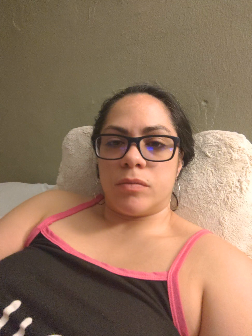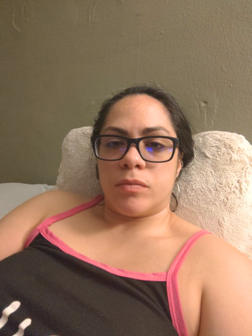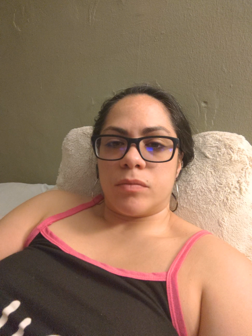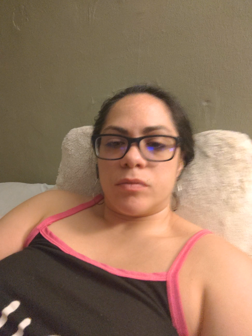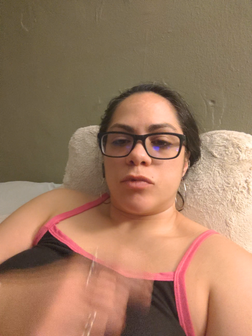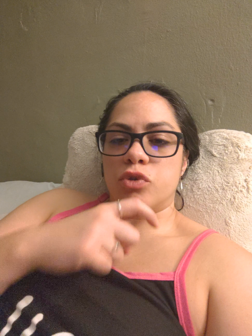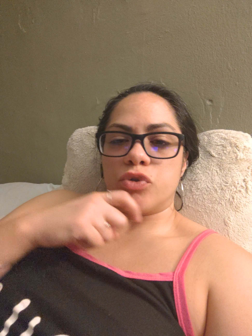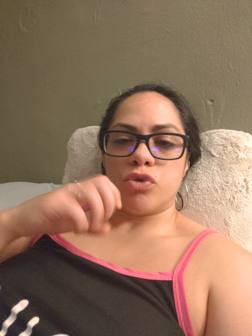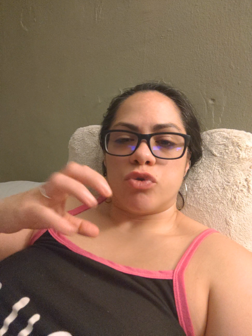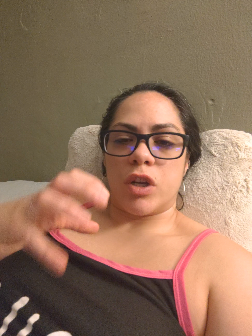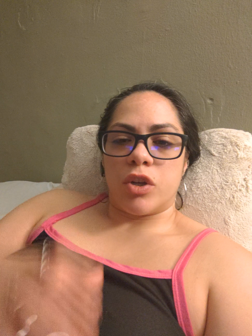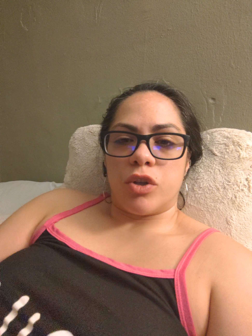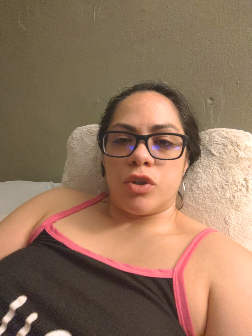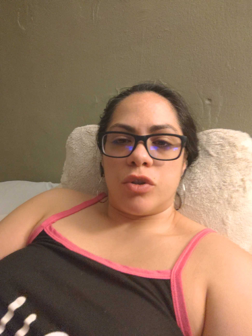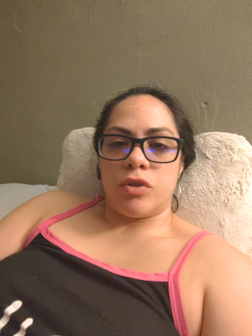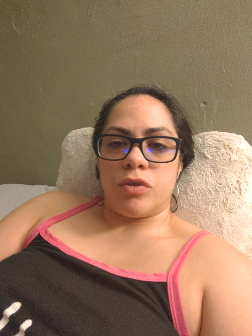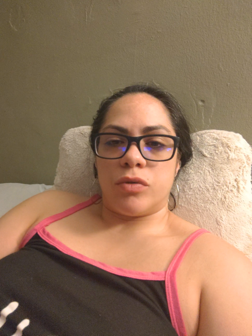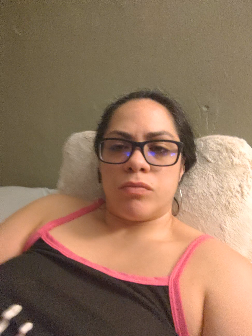dryer